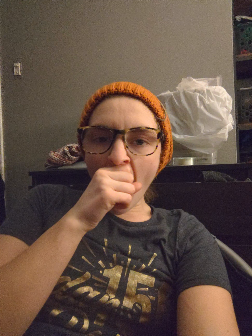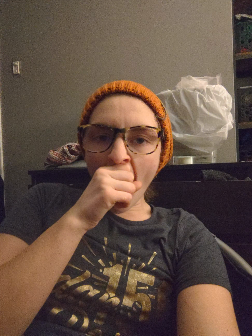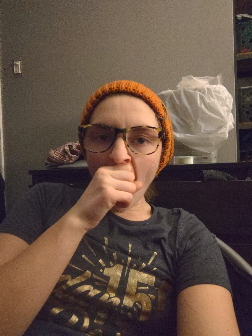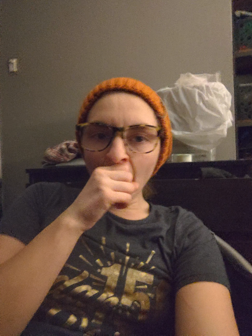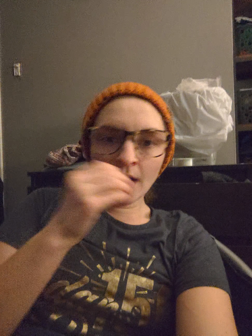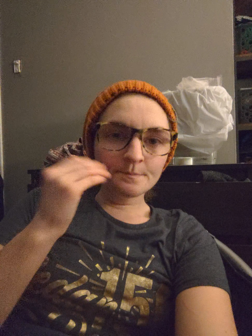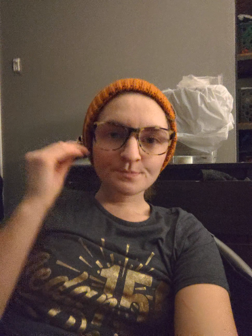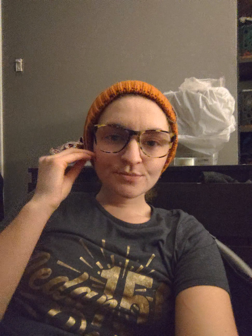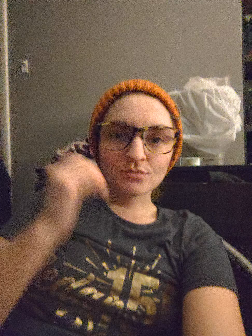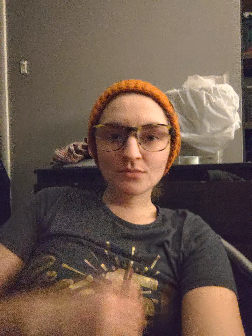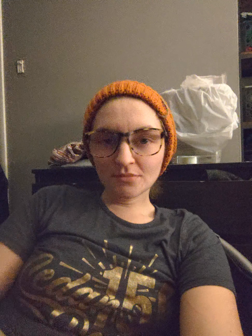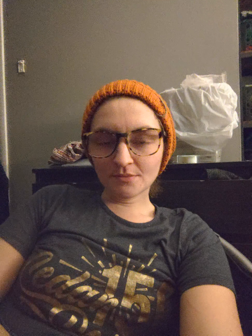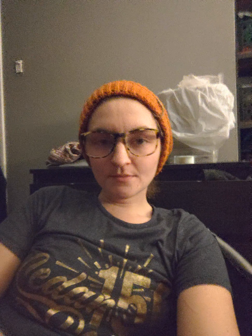home